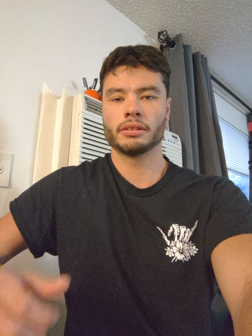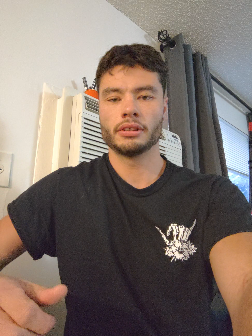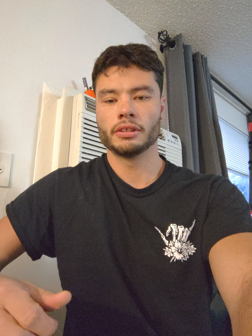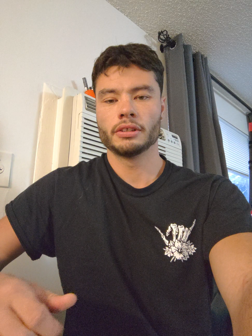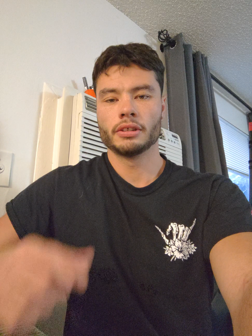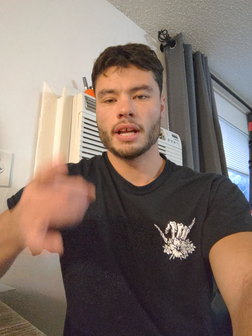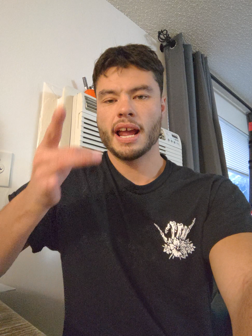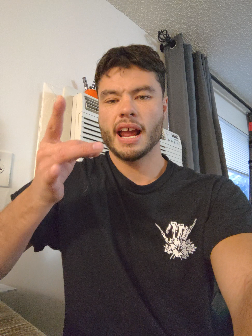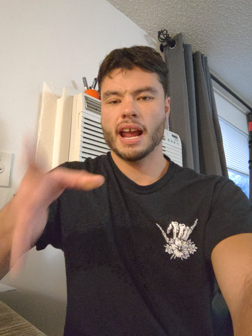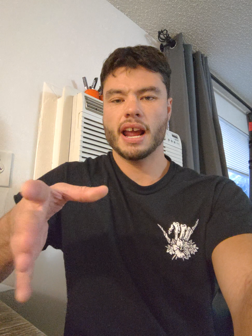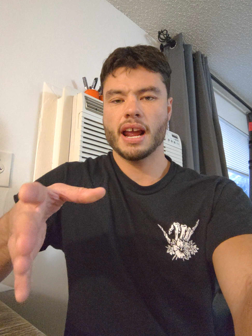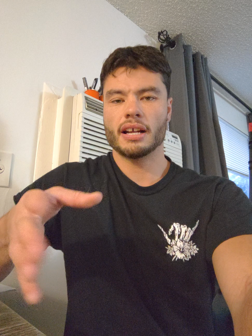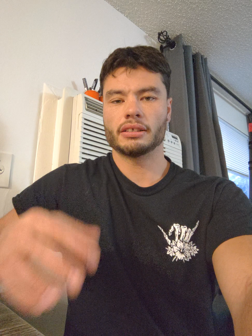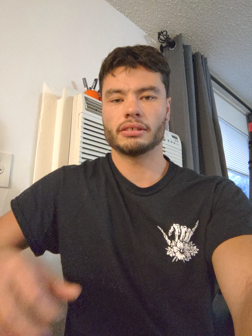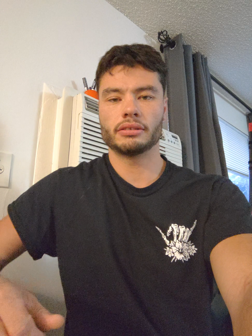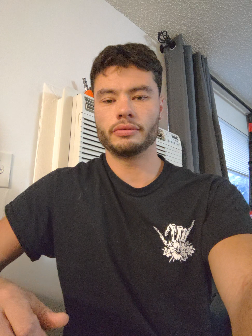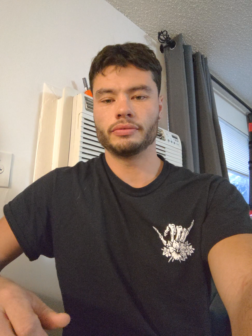hate